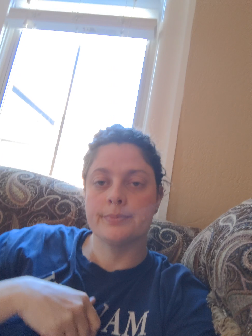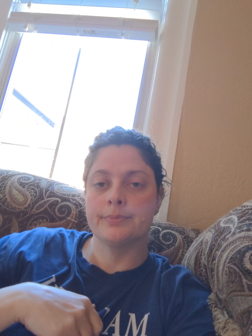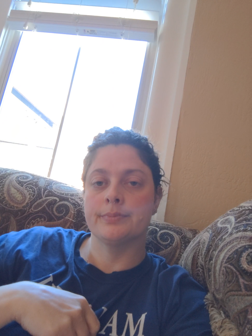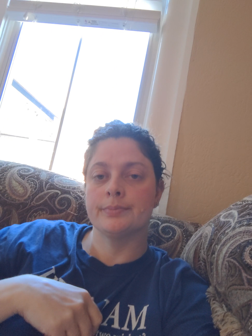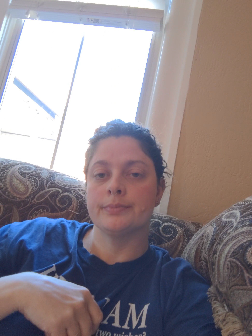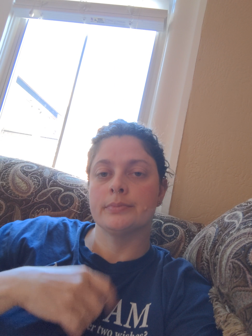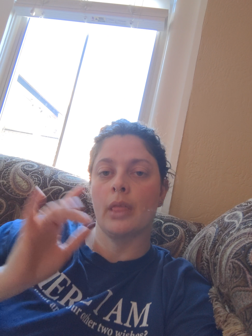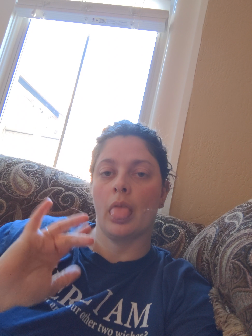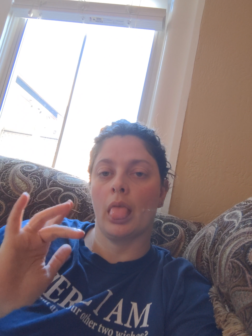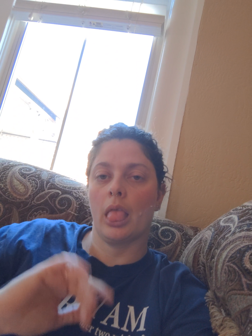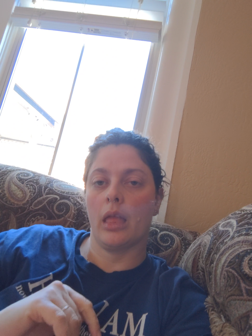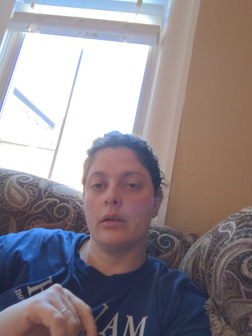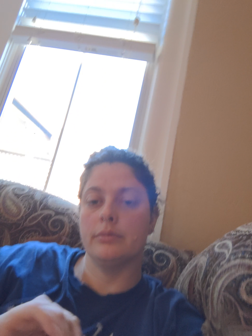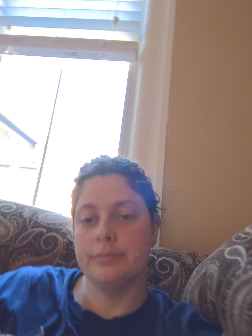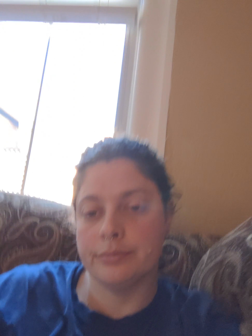yucky